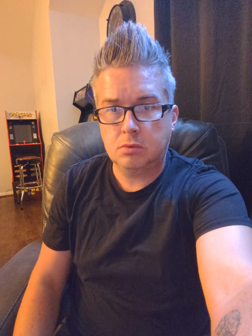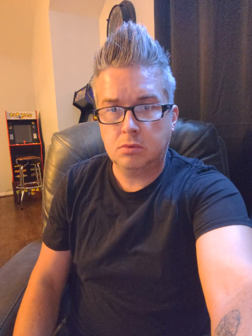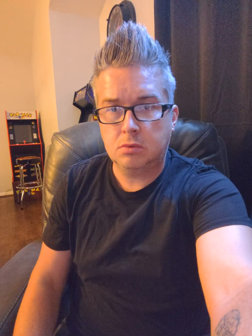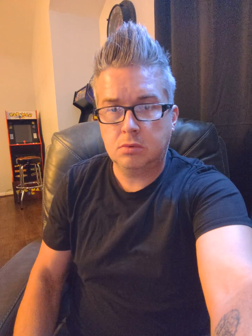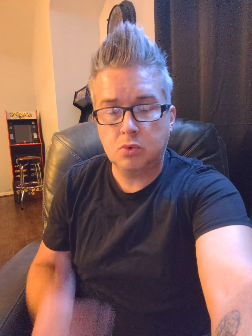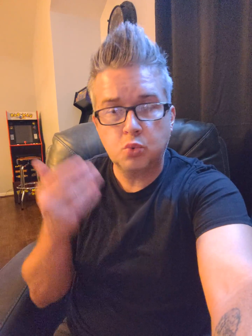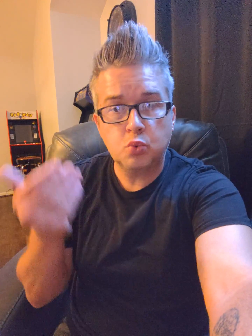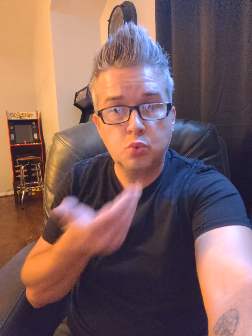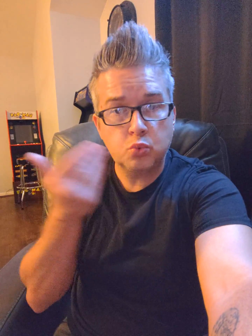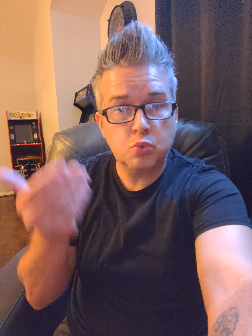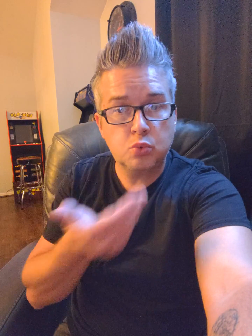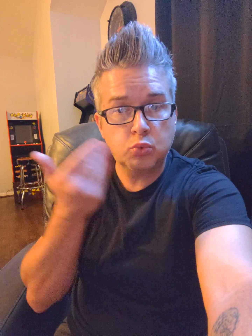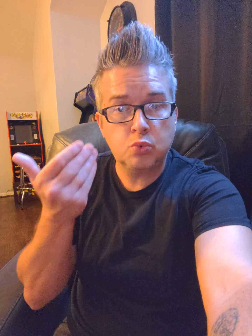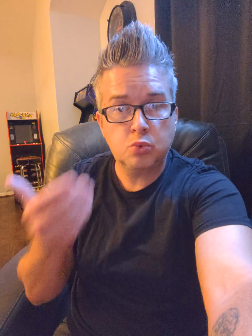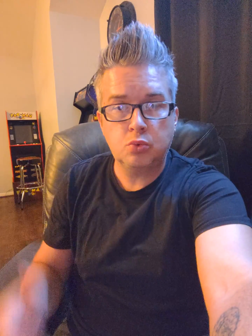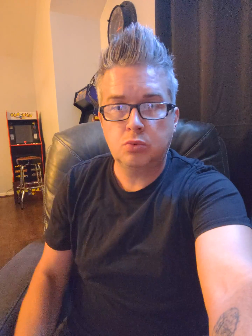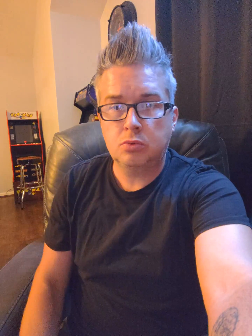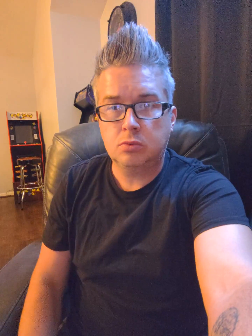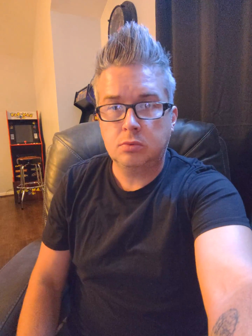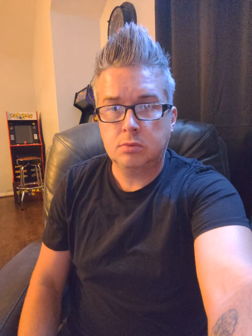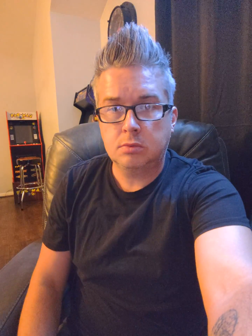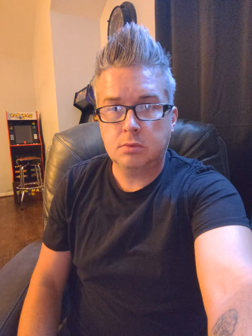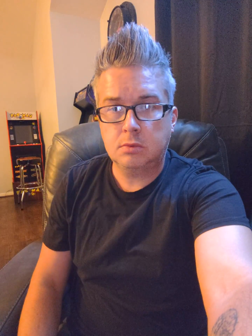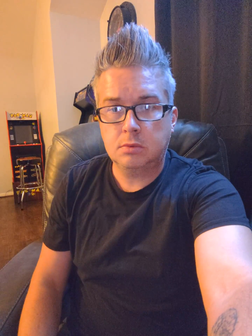new